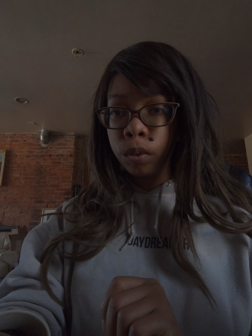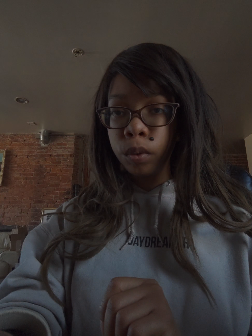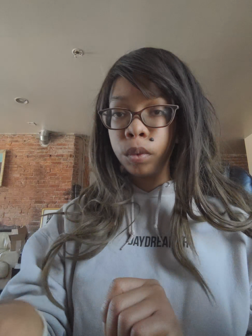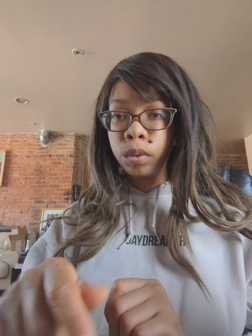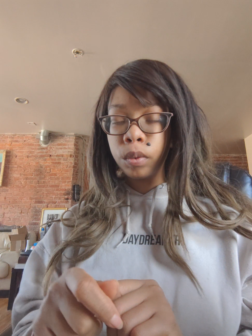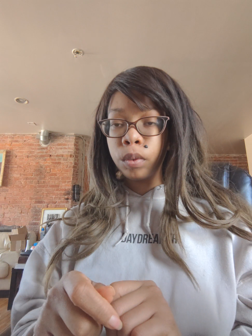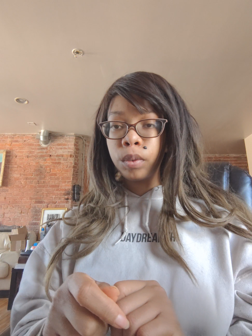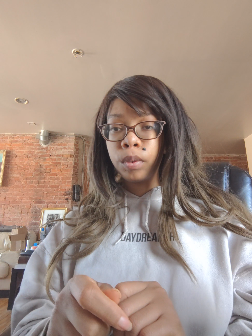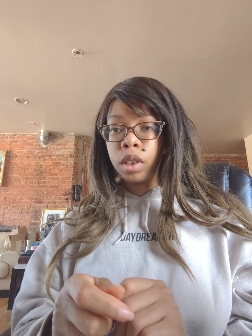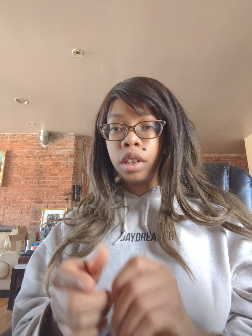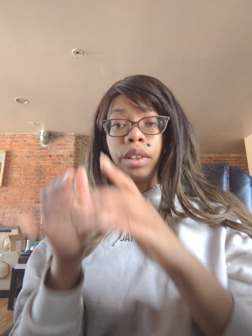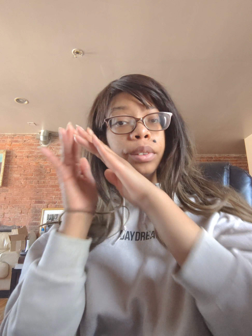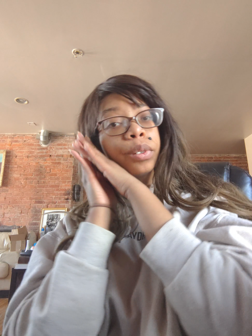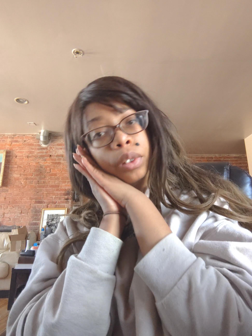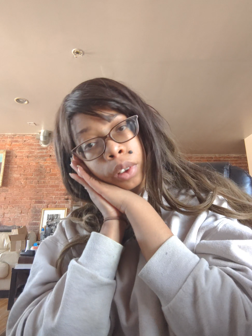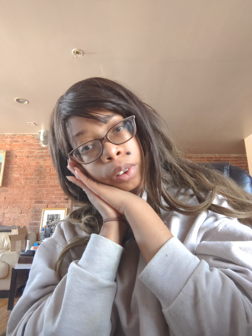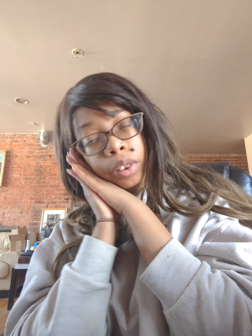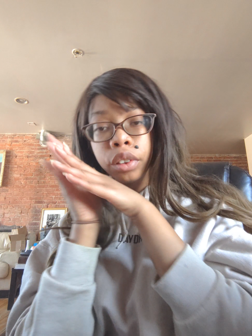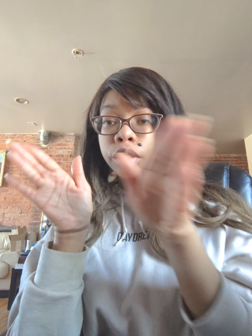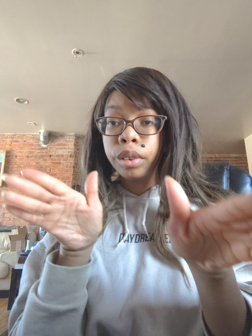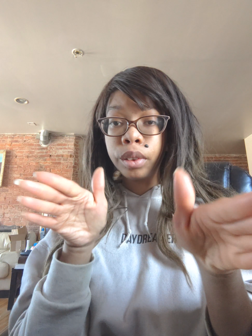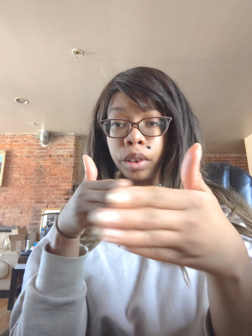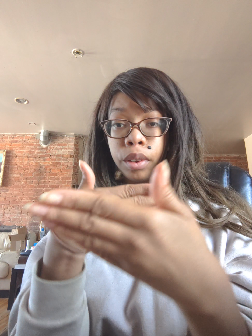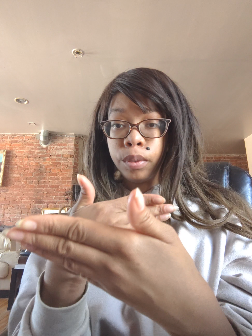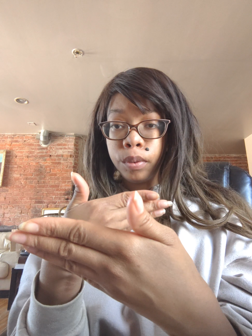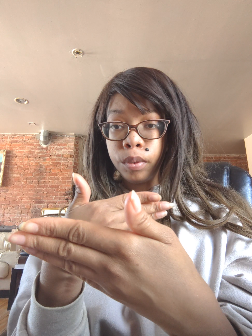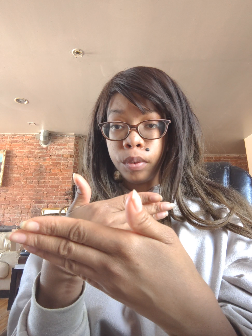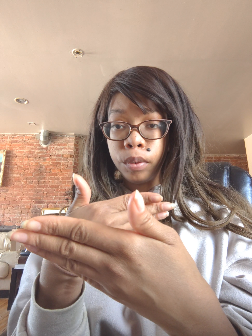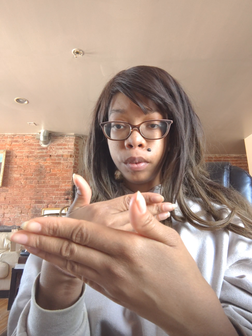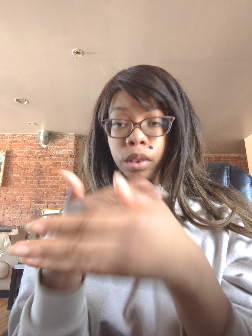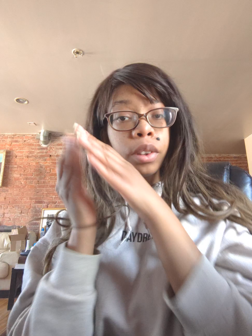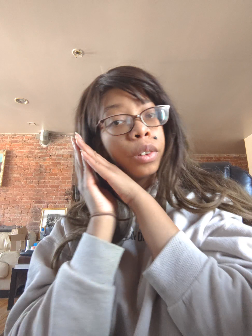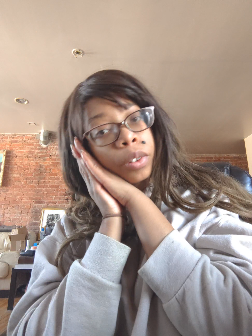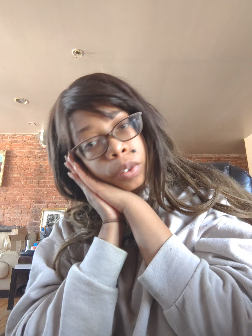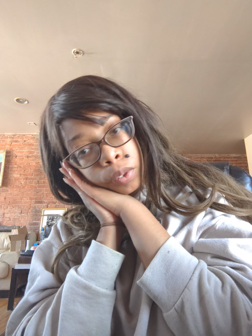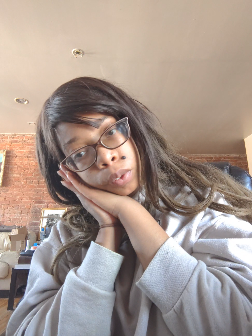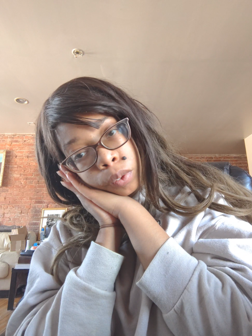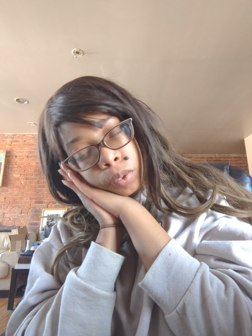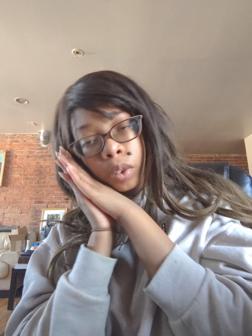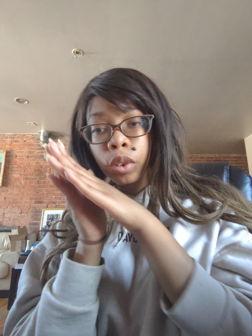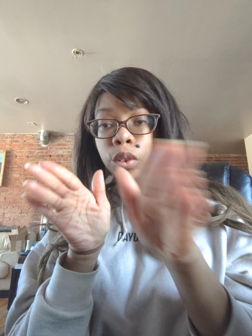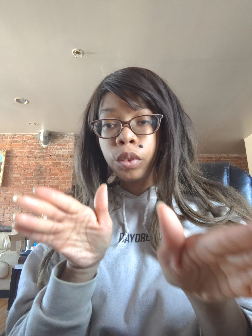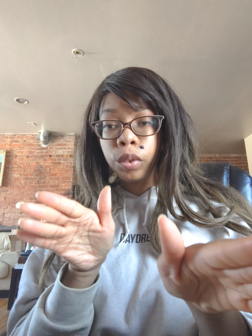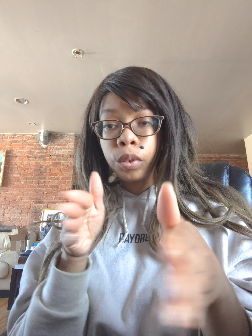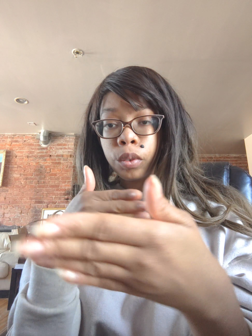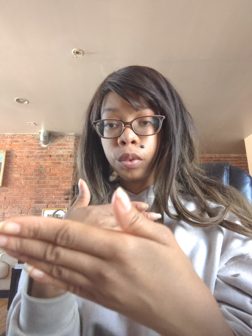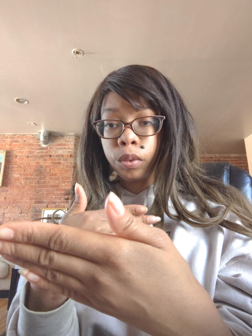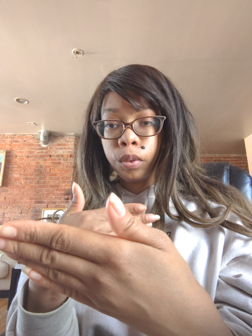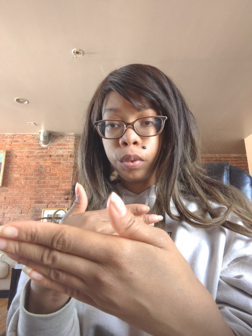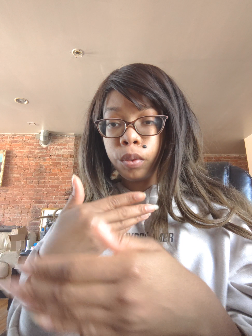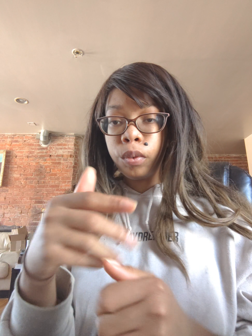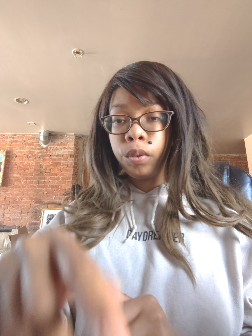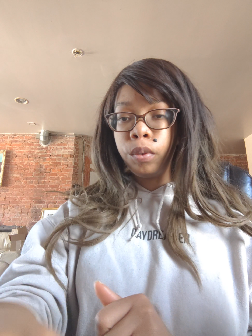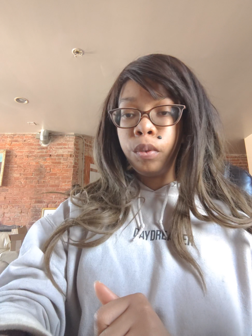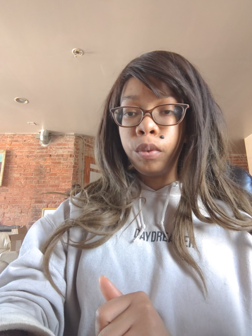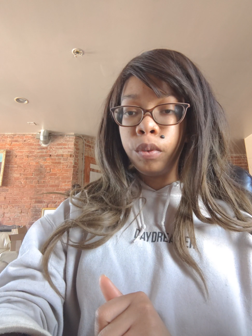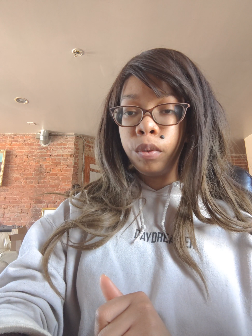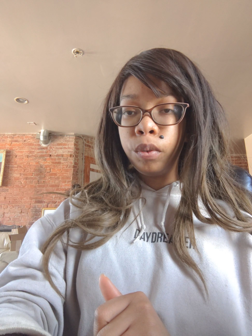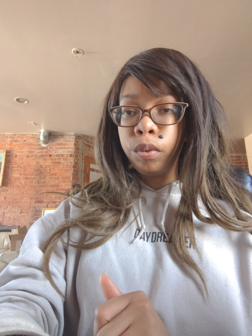bedroom